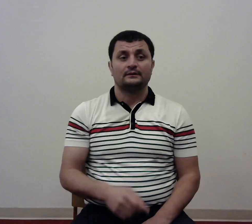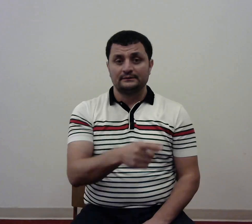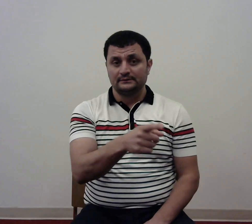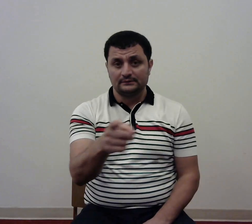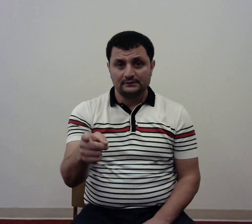siz